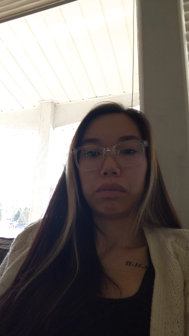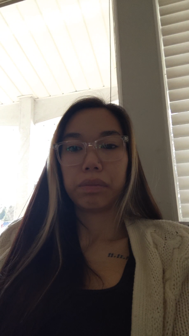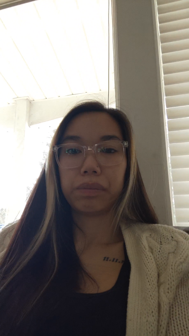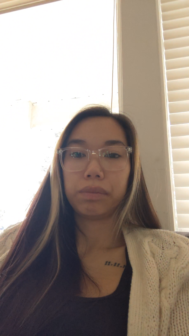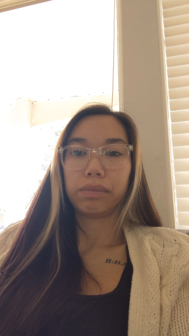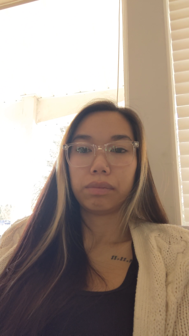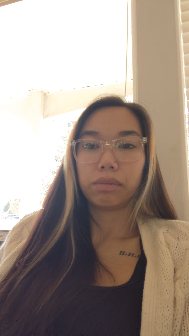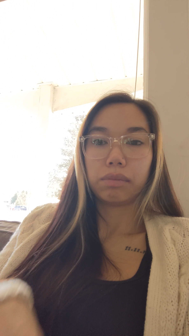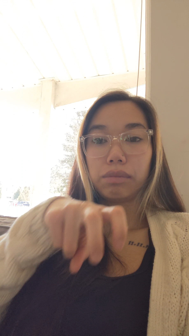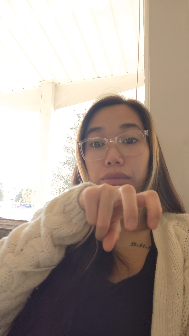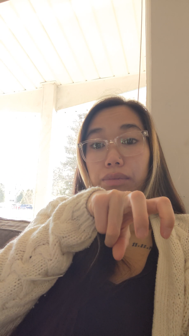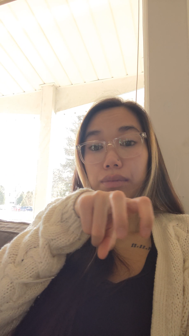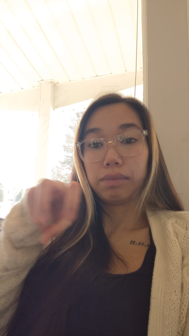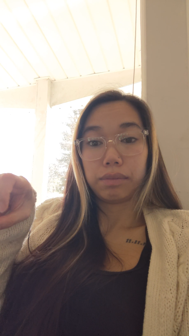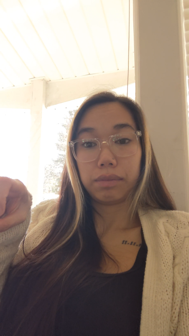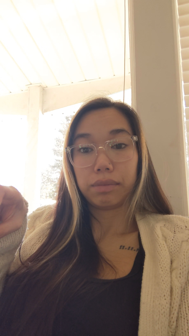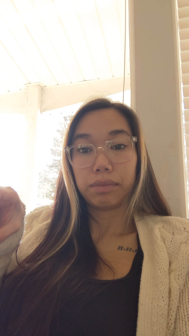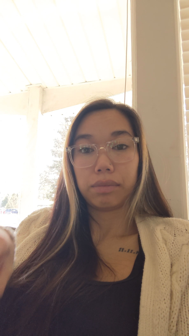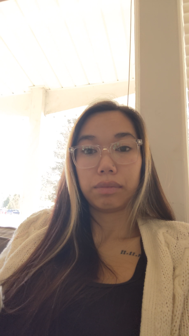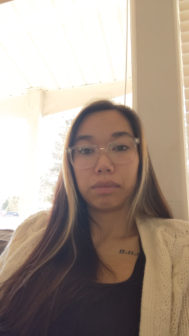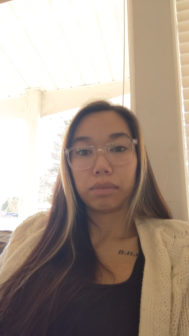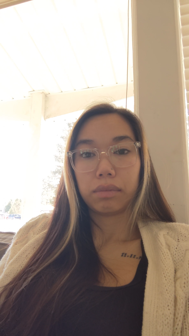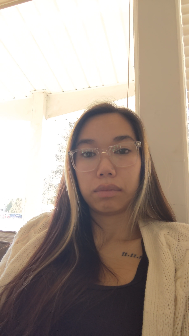couch